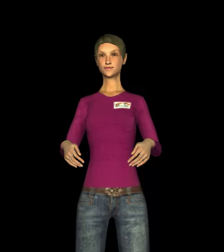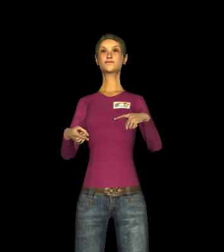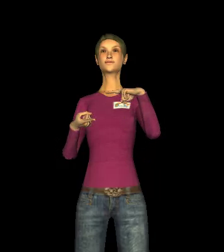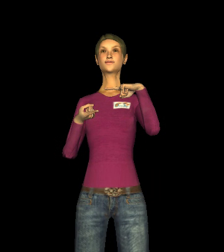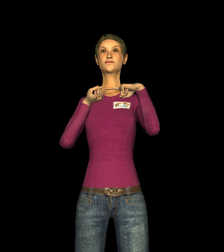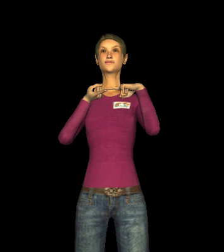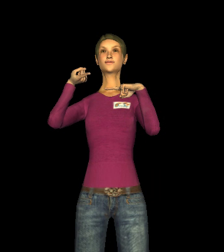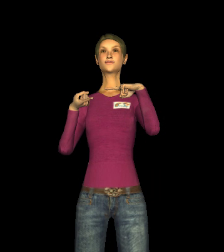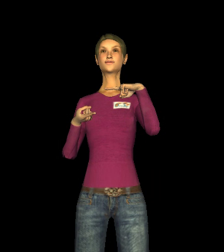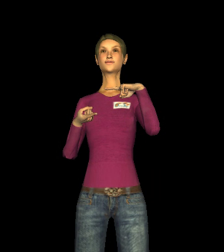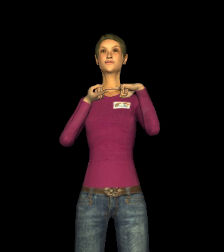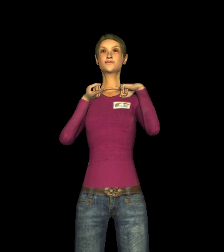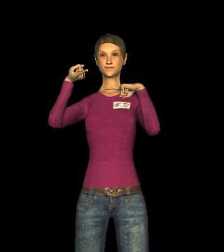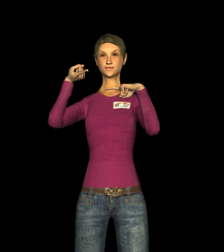فريد